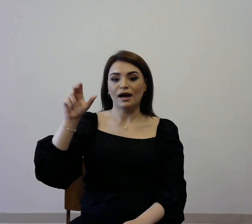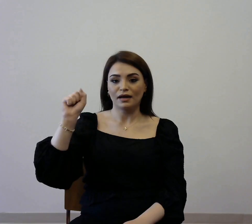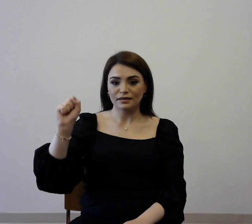A